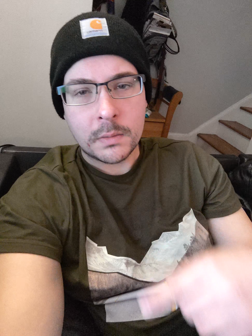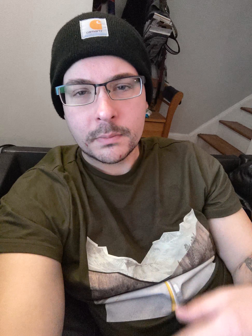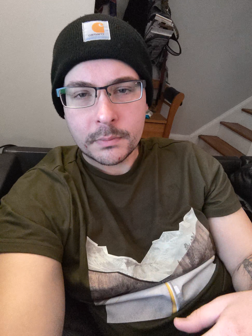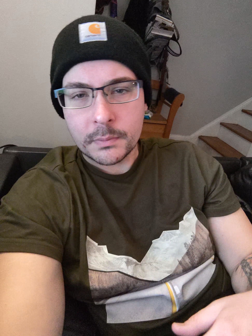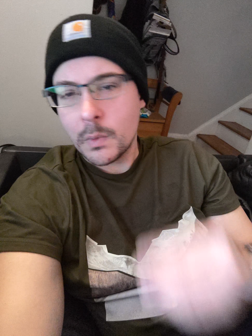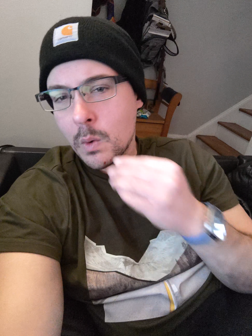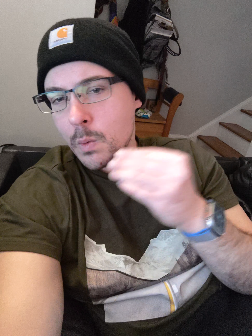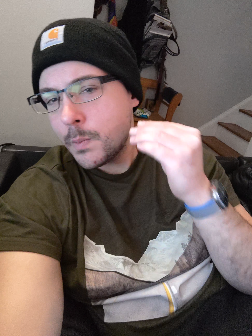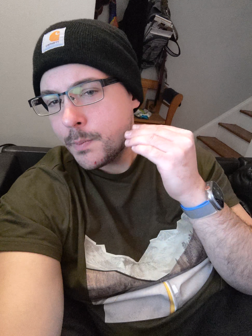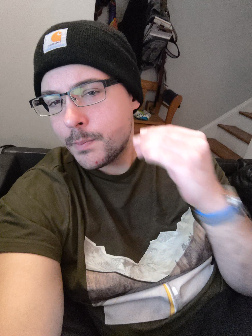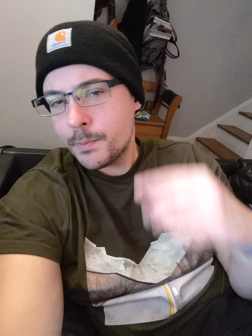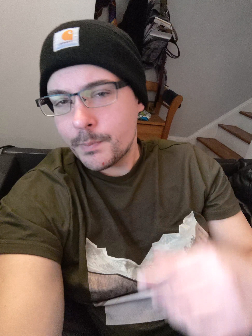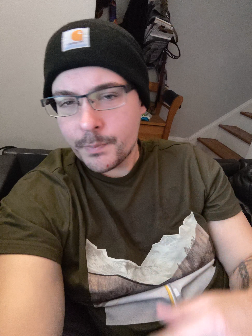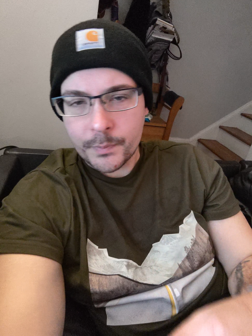home